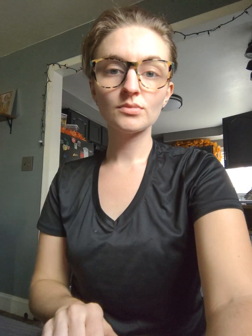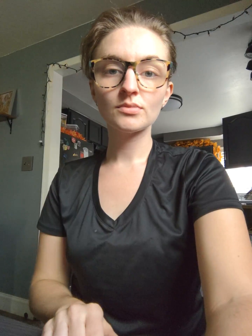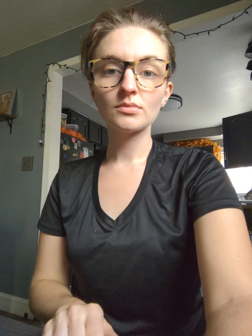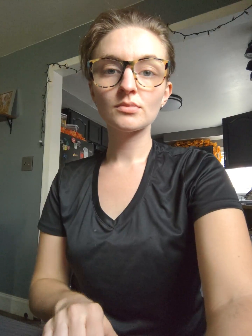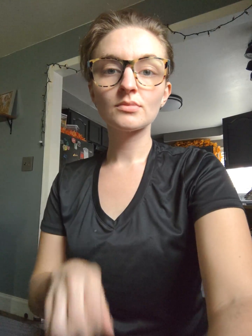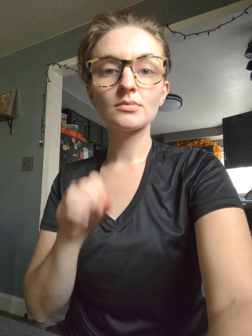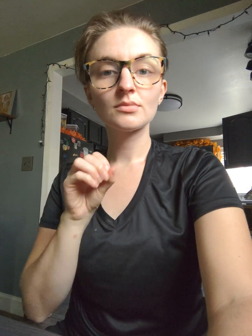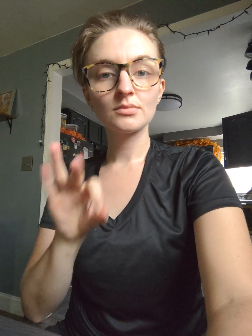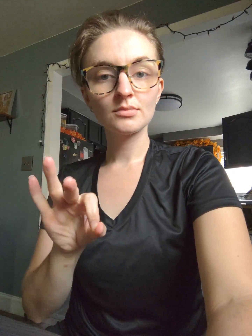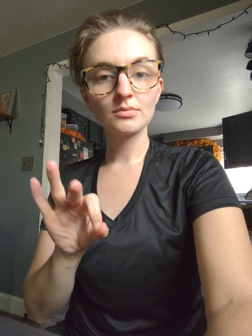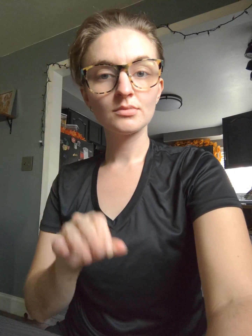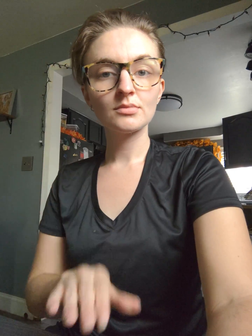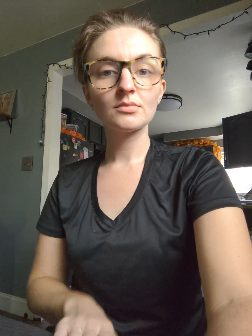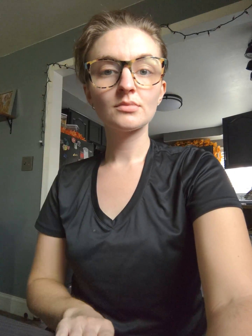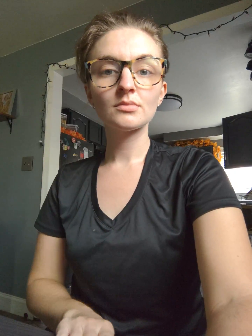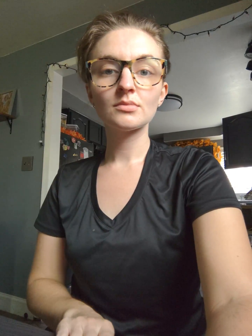of